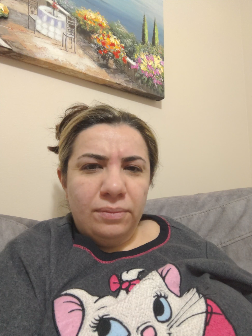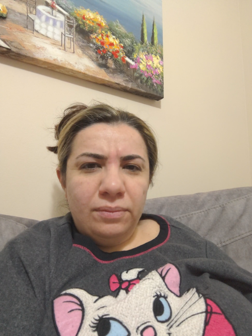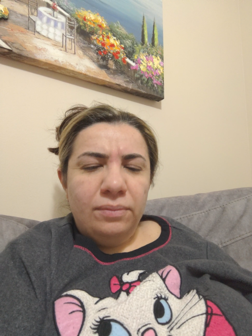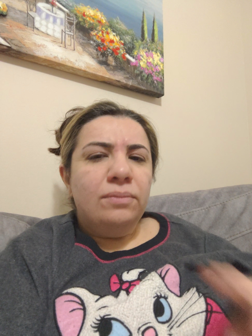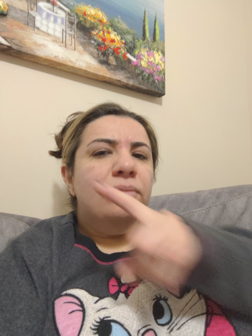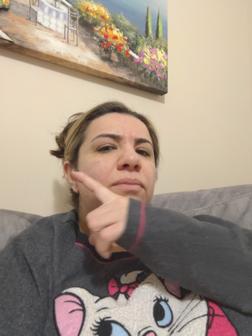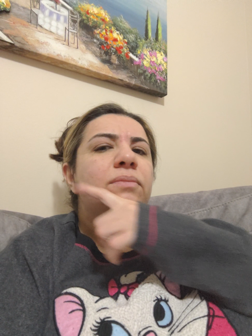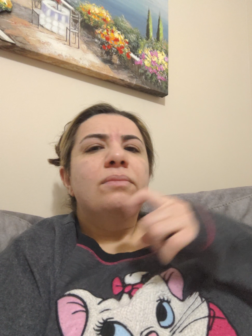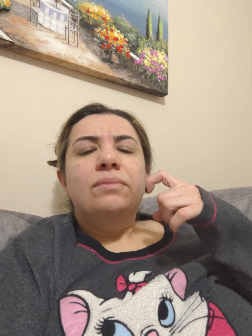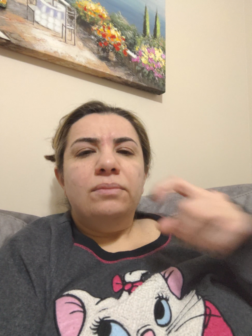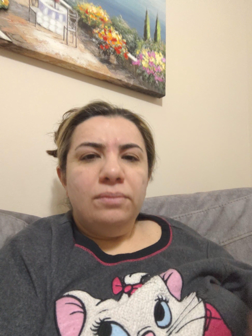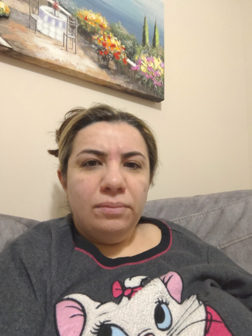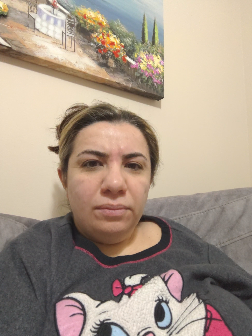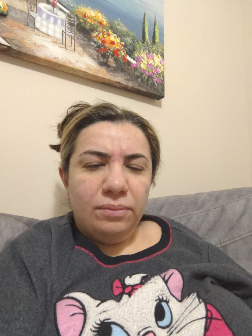dryer